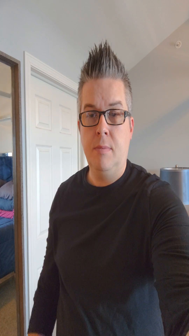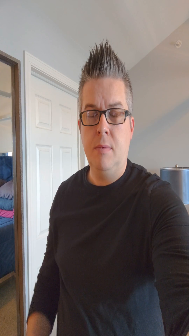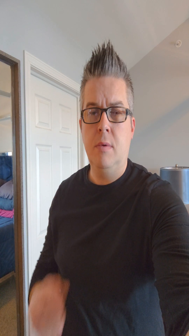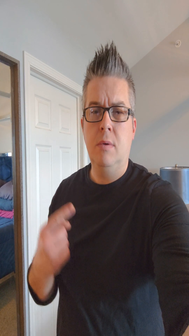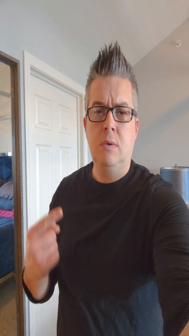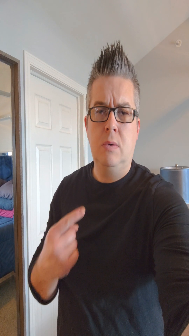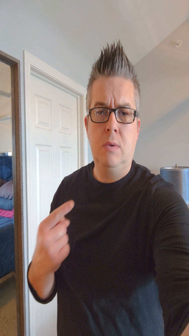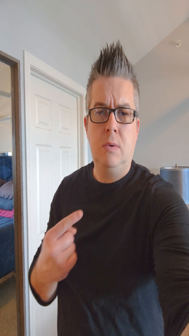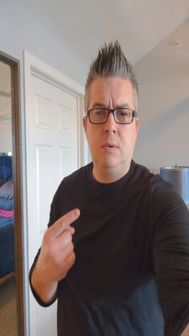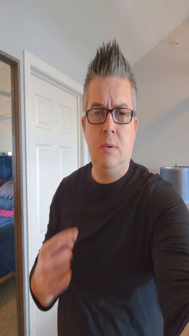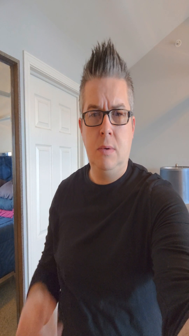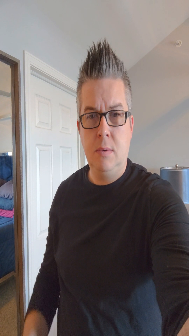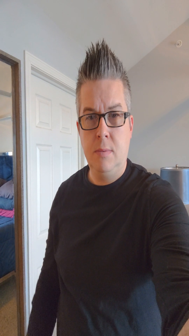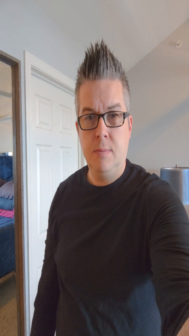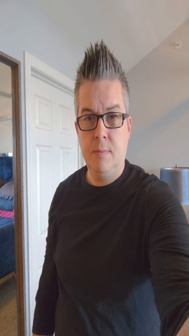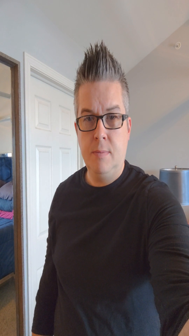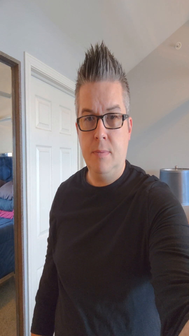owie